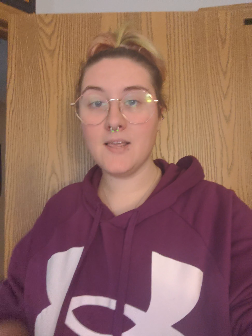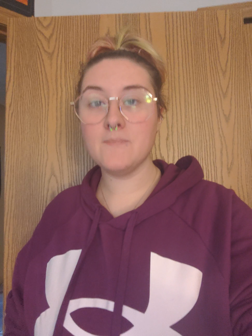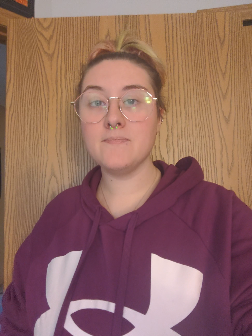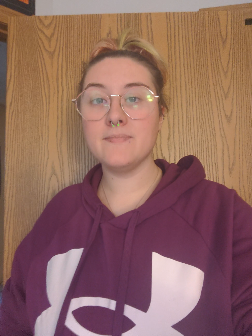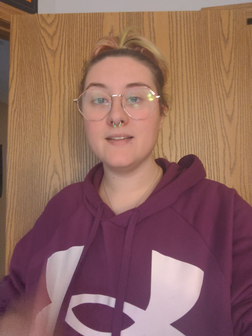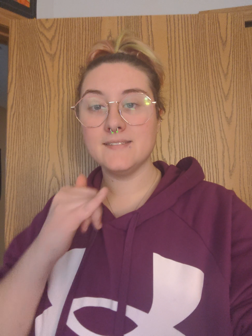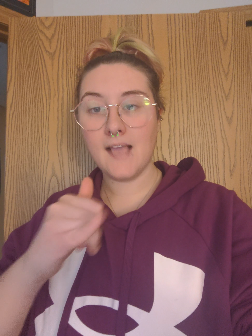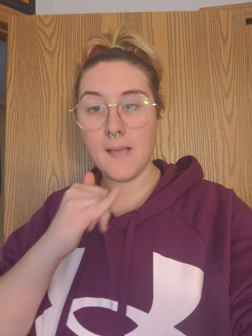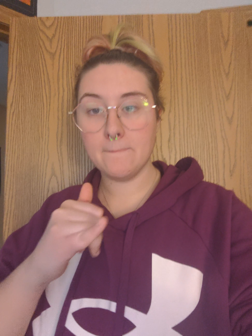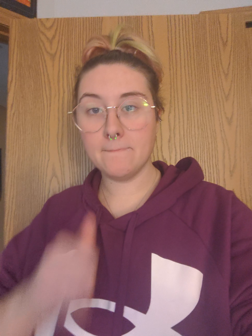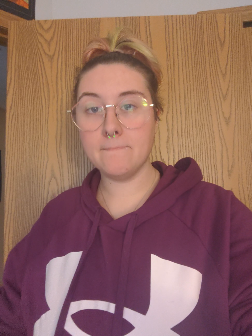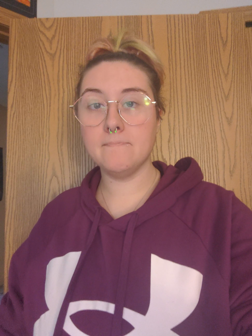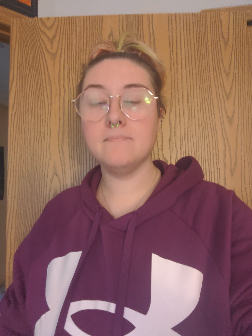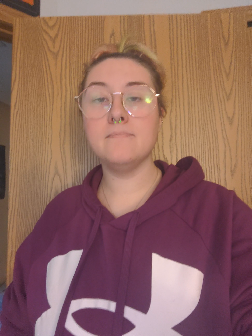same